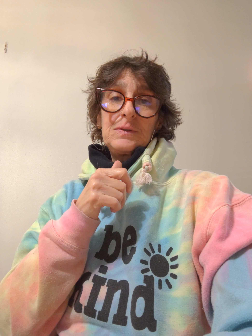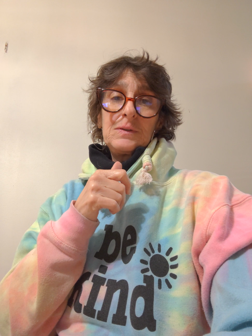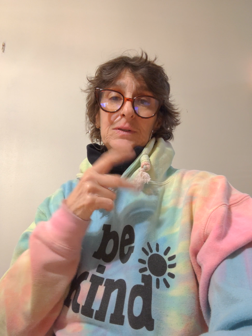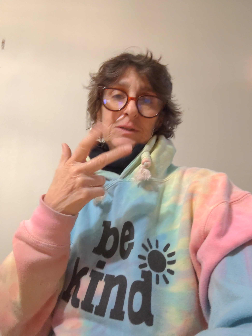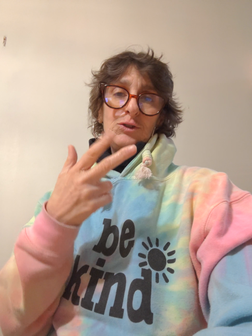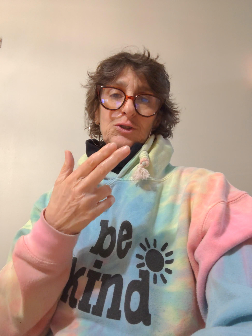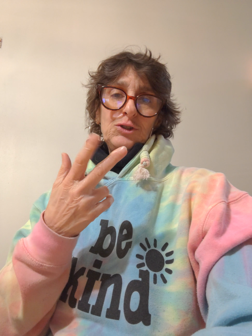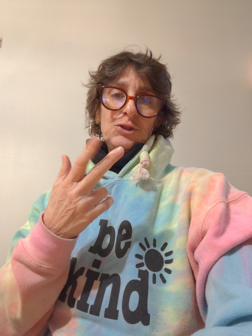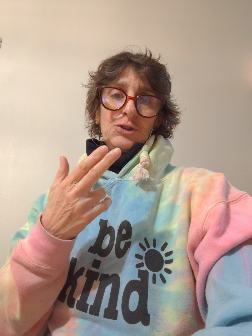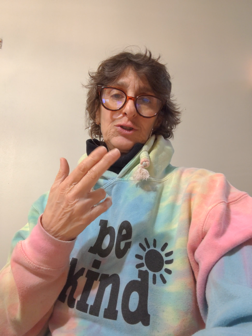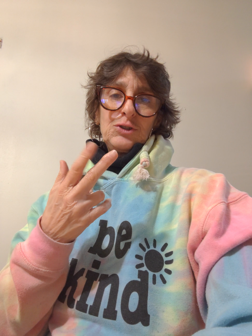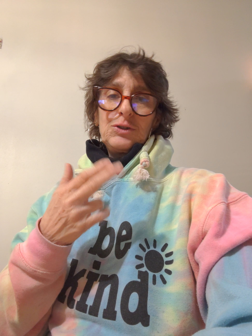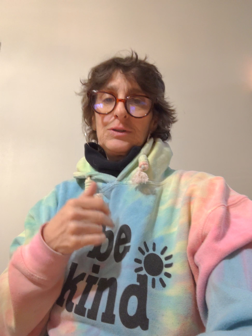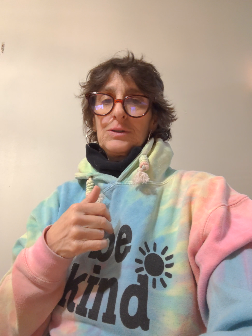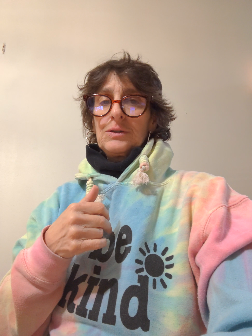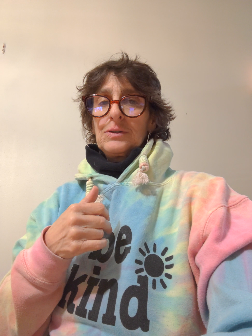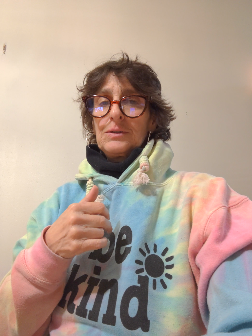scissors